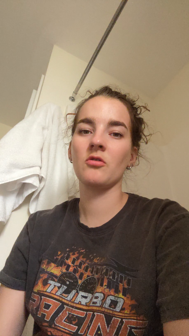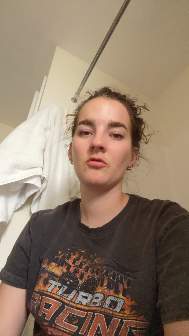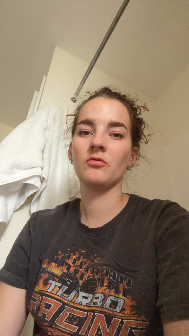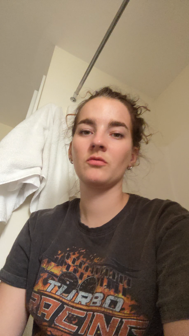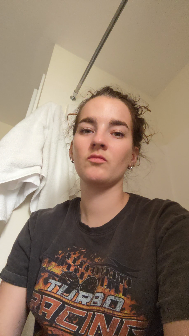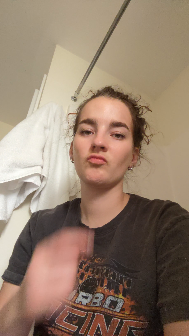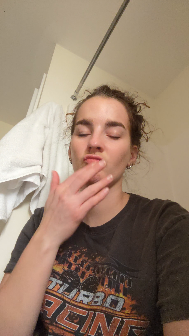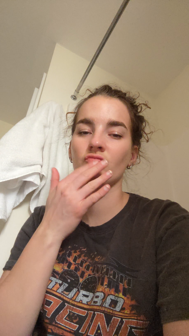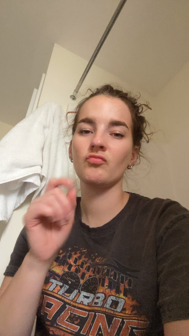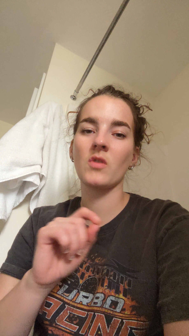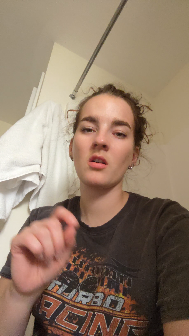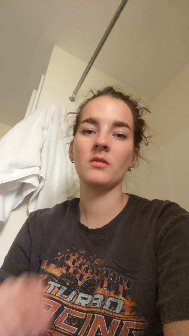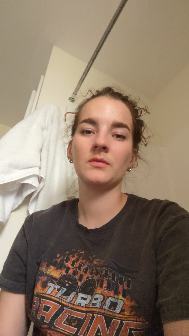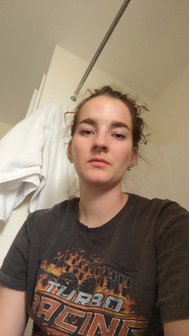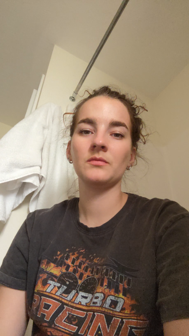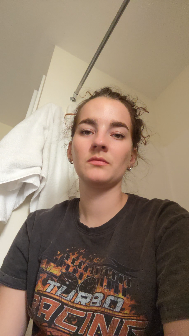crayon